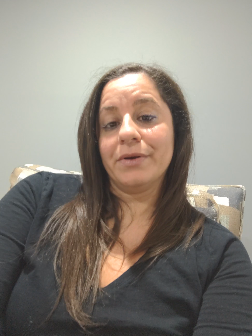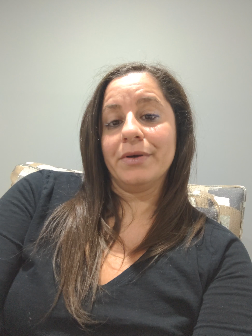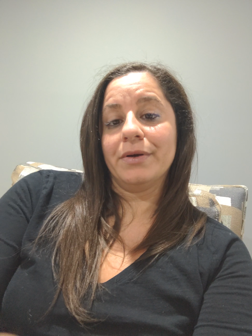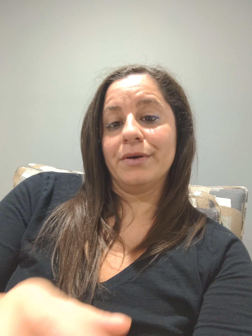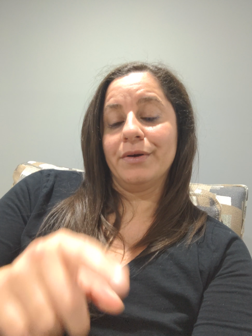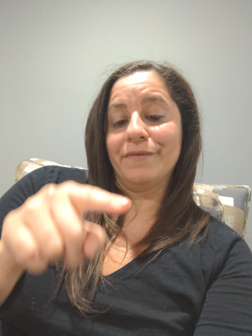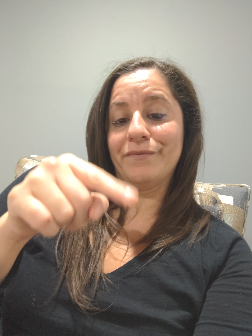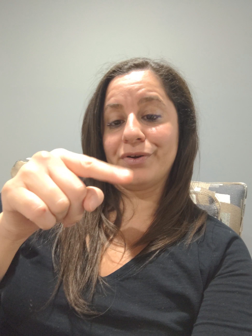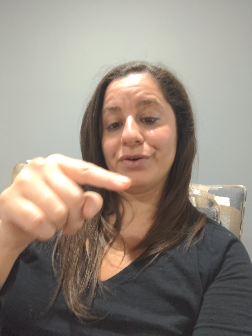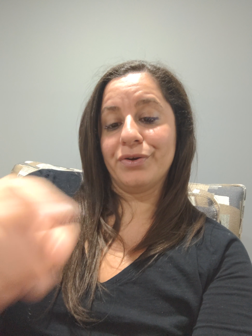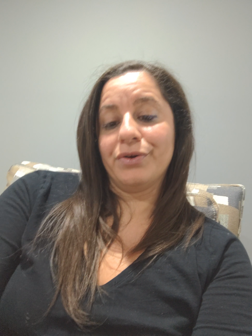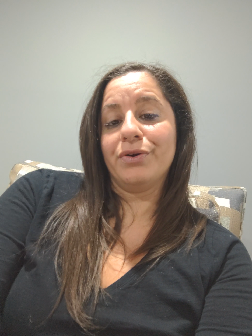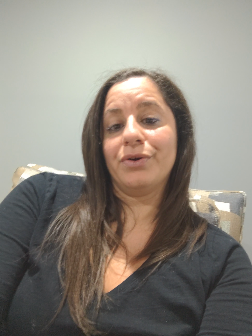finger